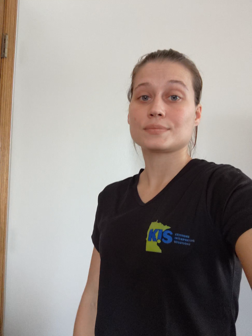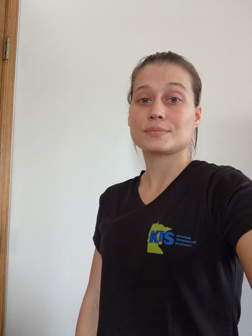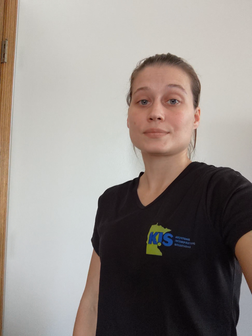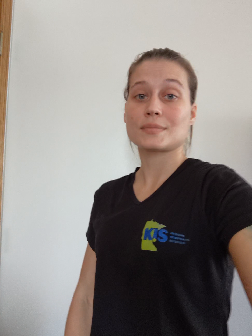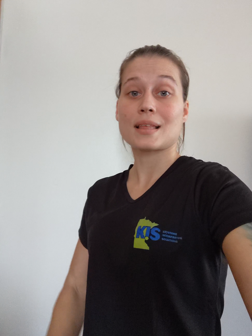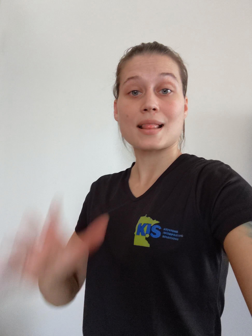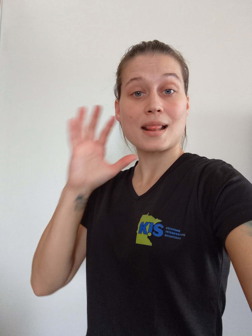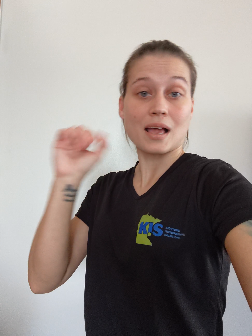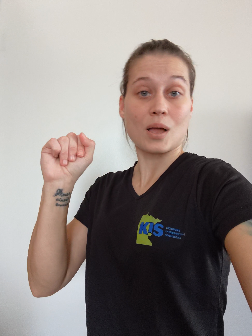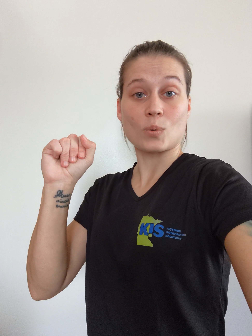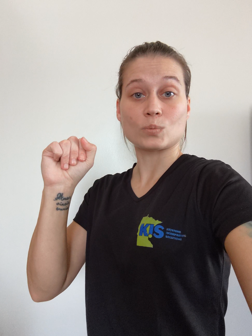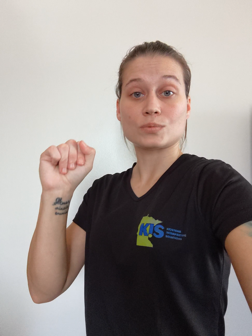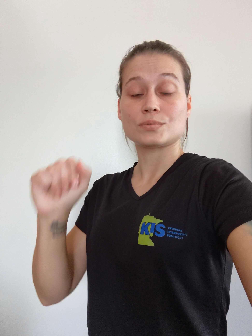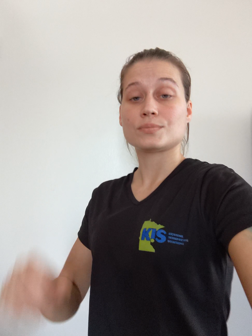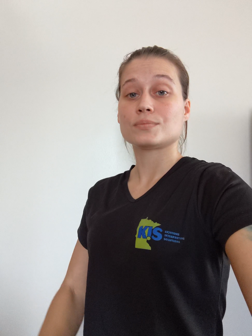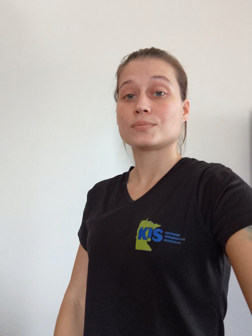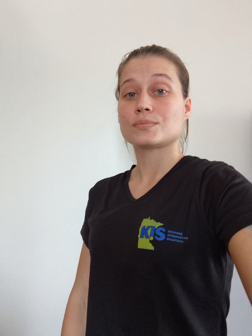loud